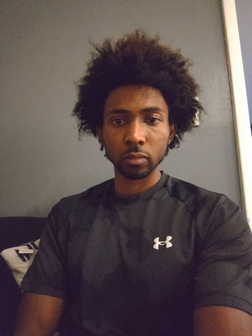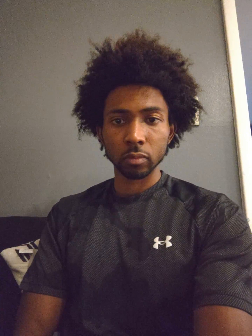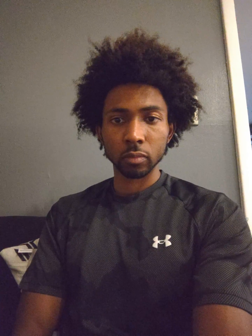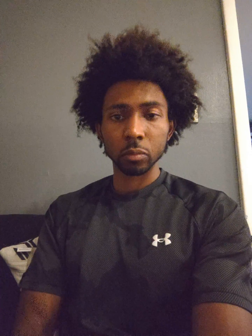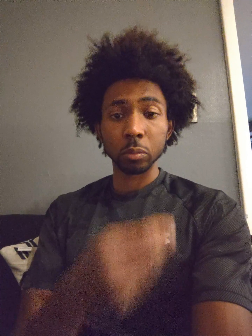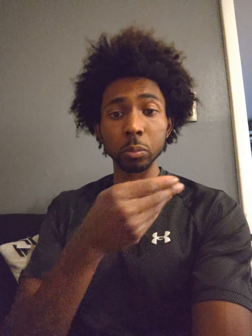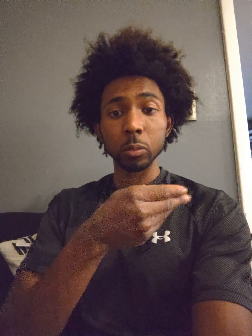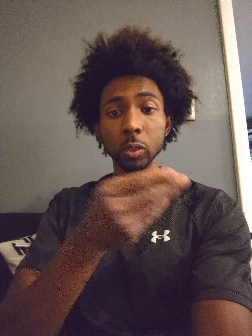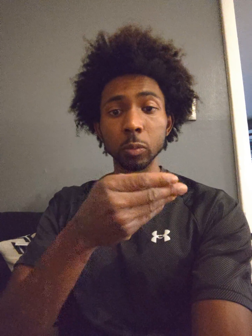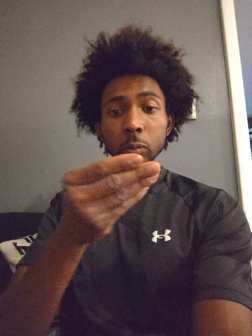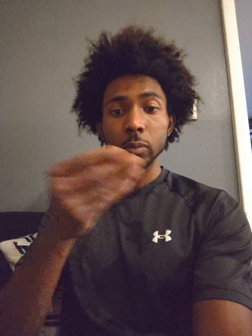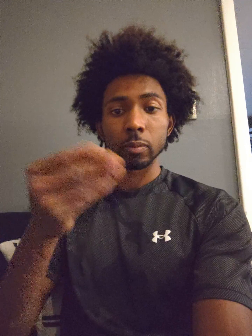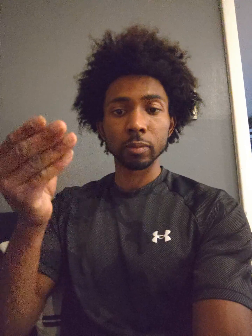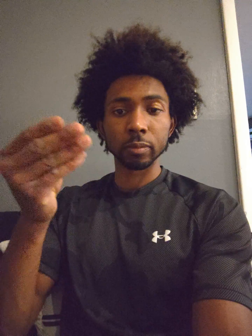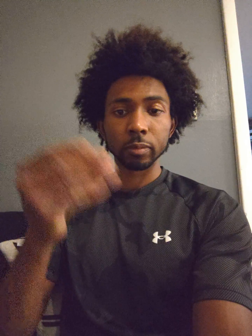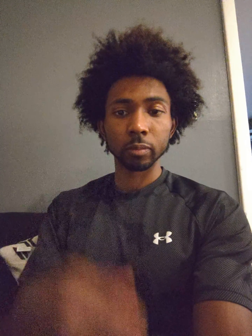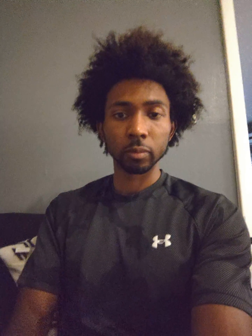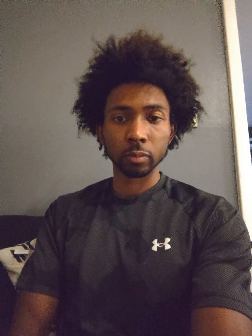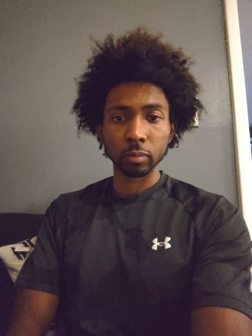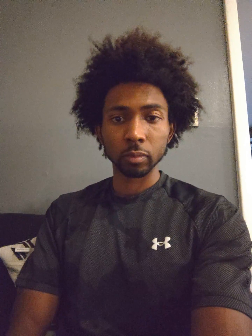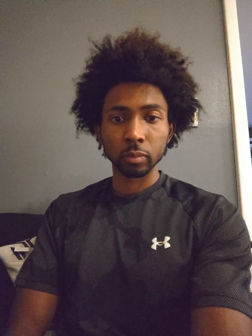shopping